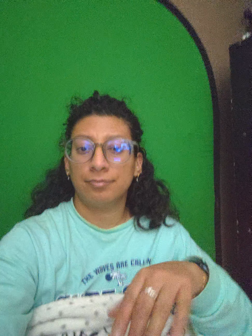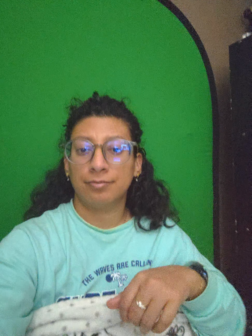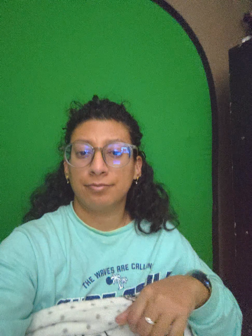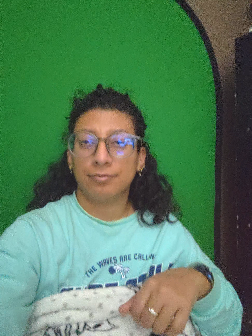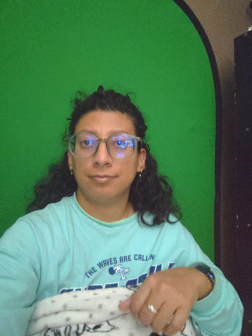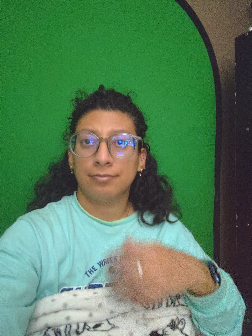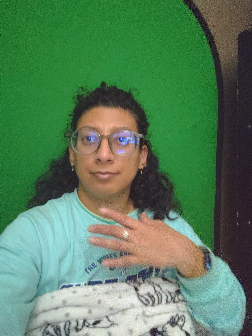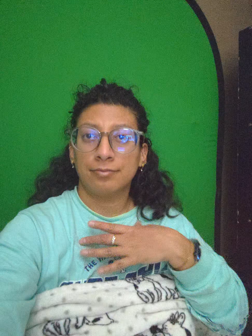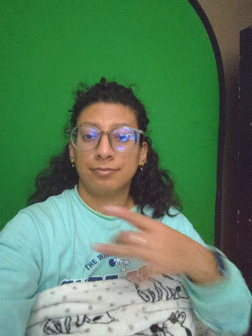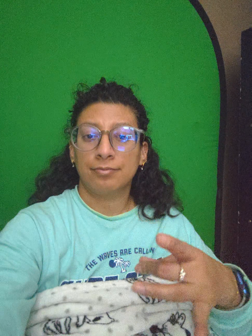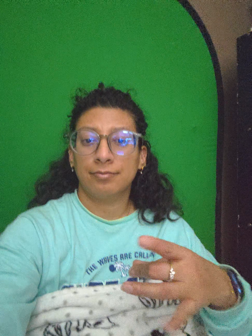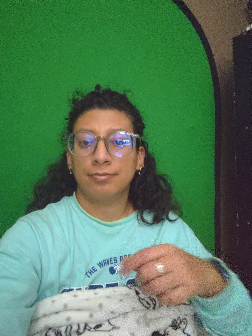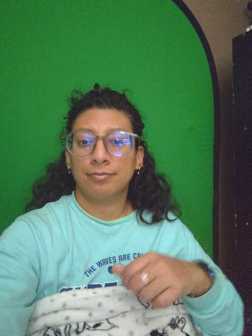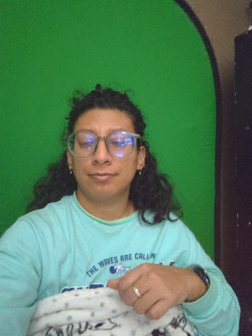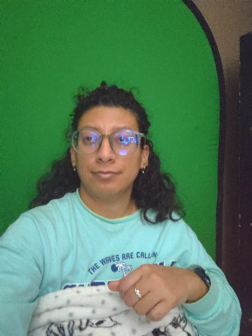like